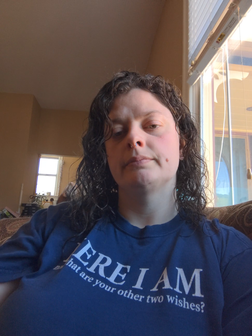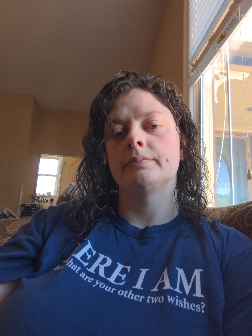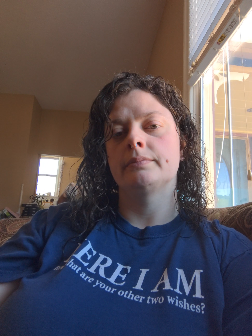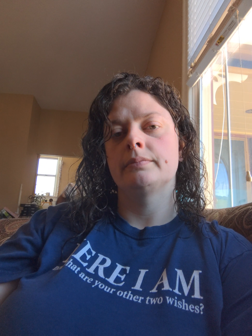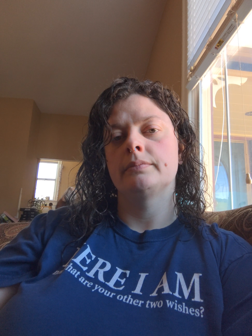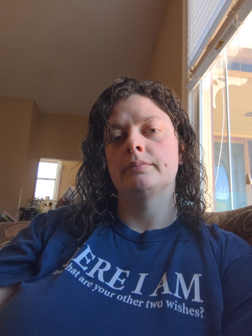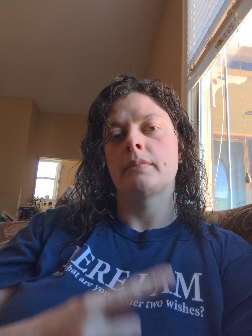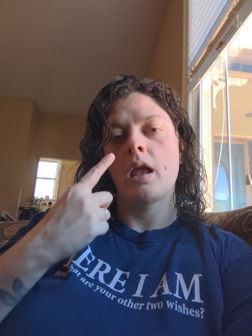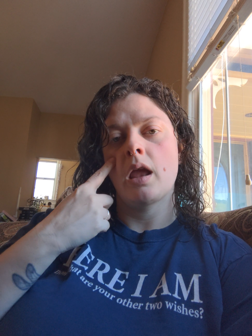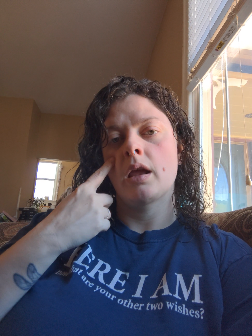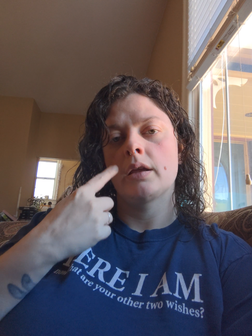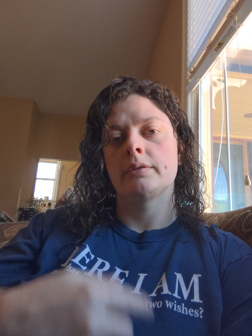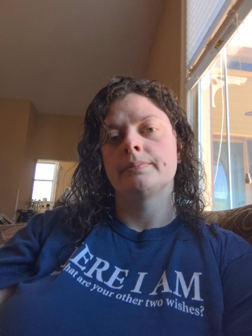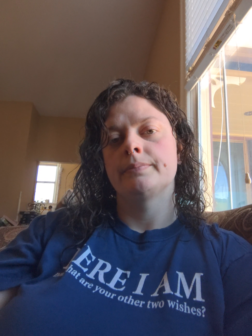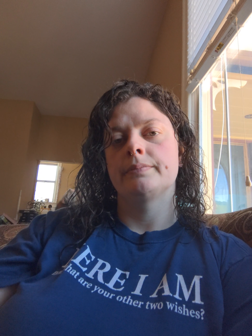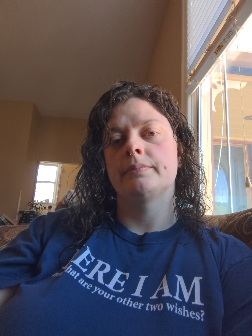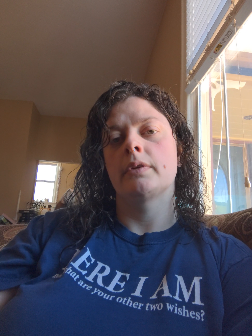eye